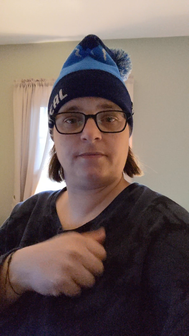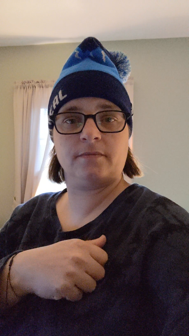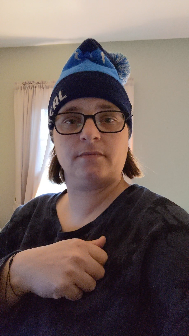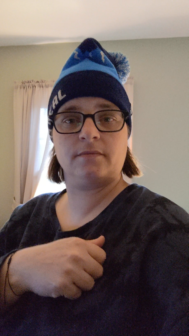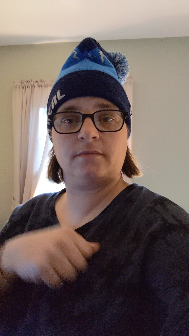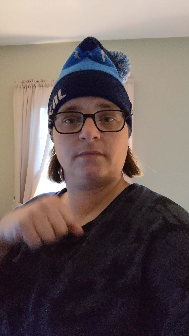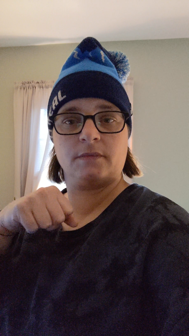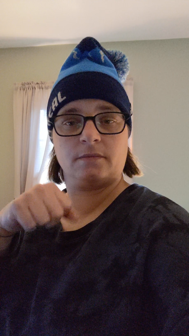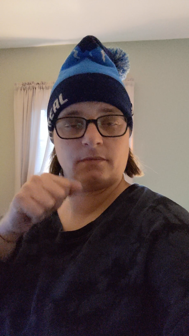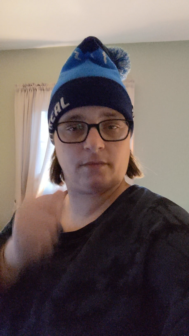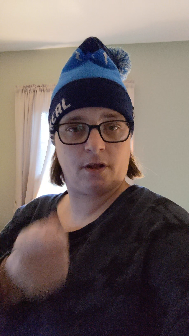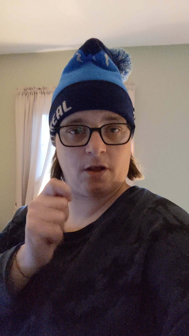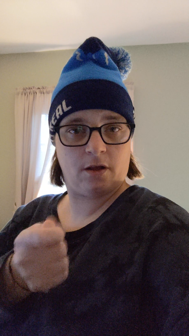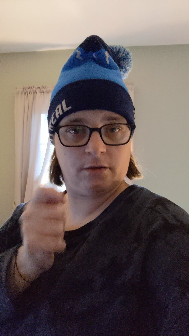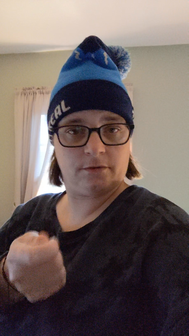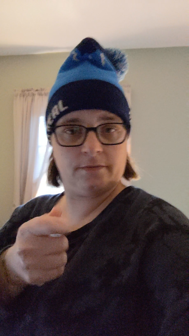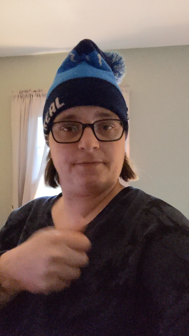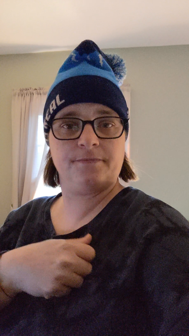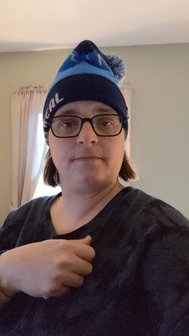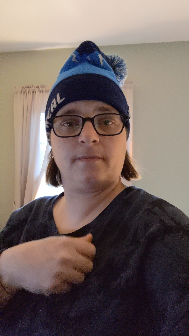cart